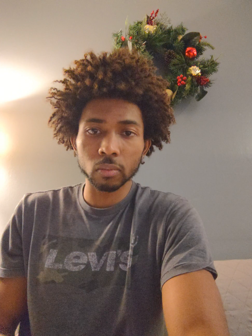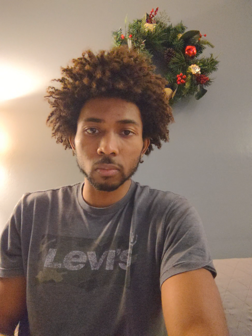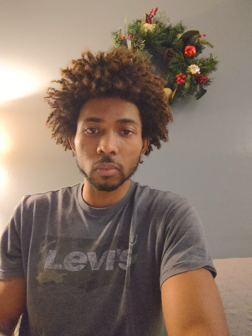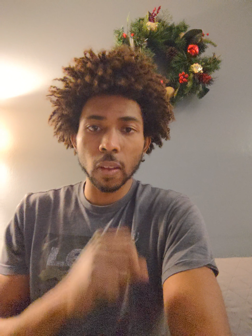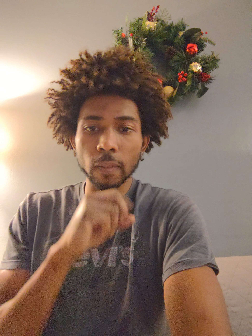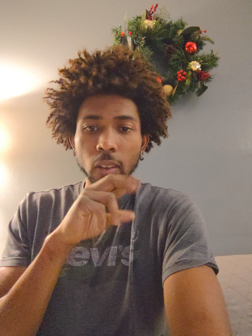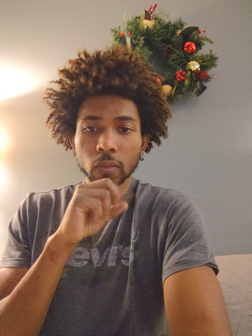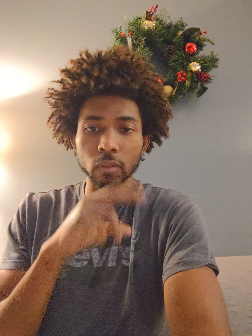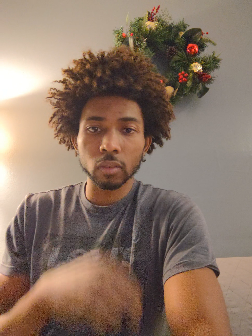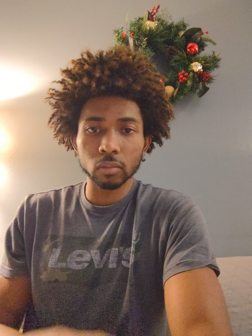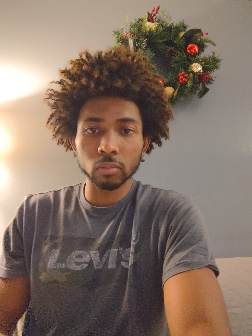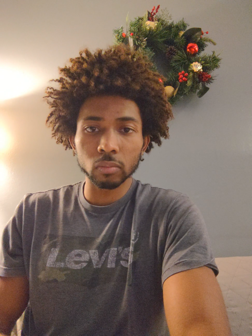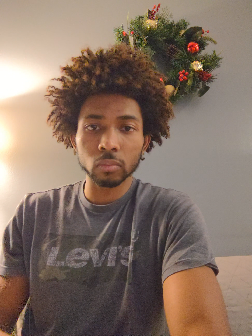frog